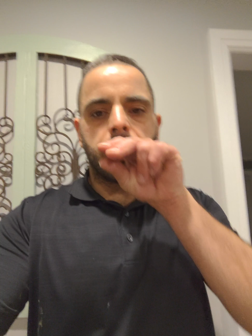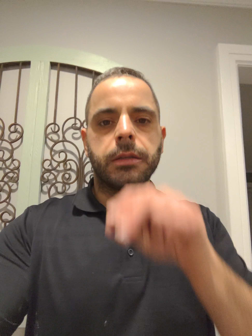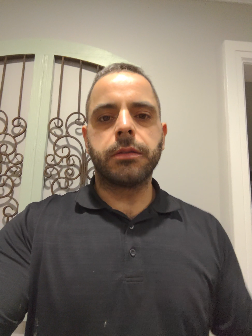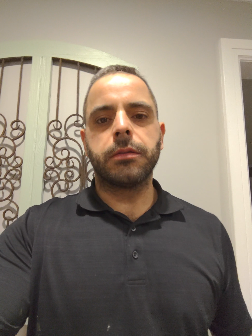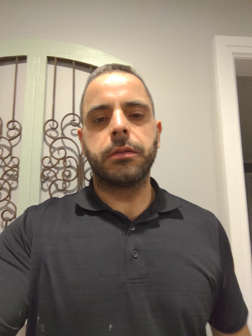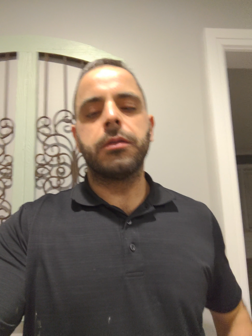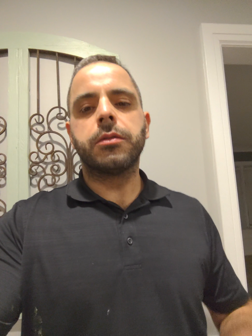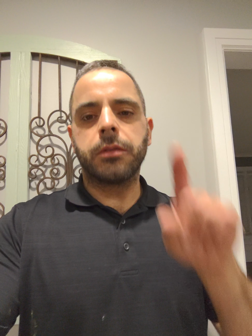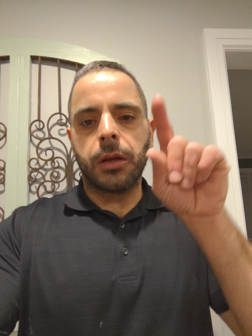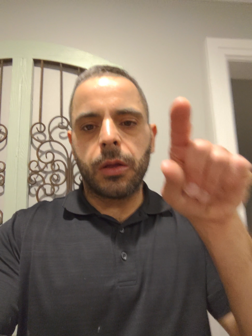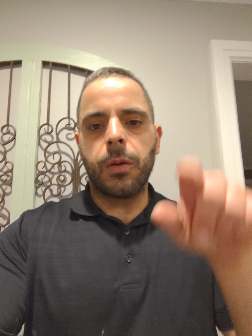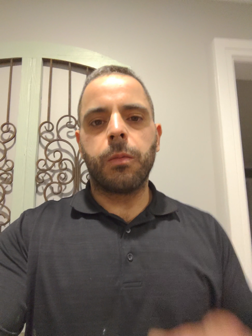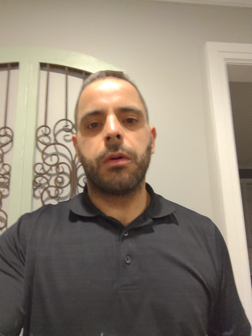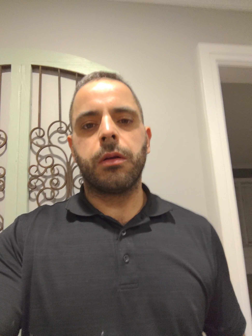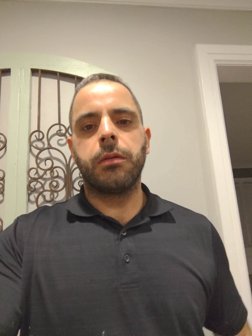go